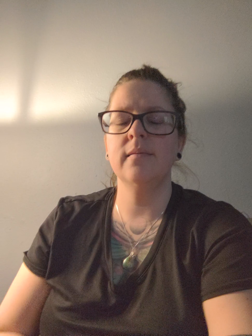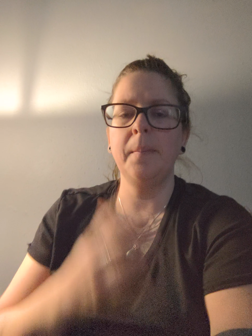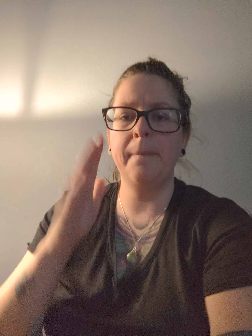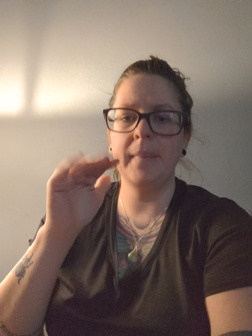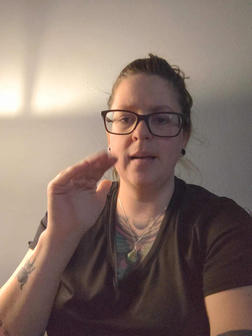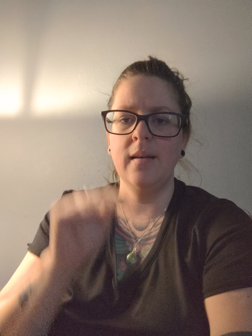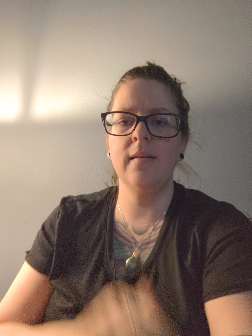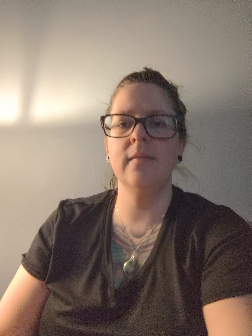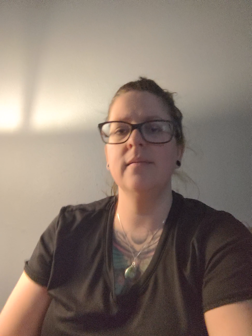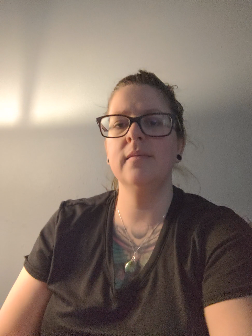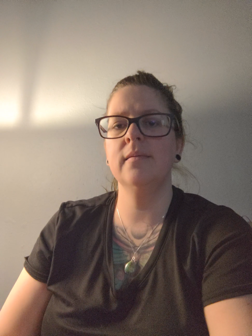bye